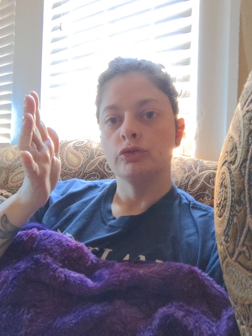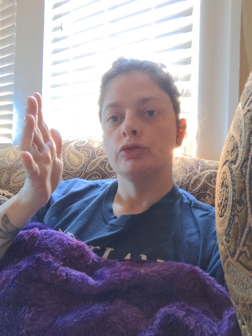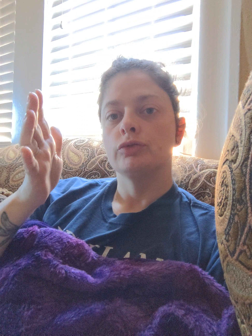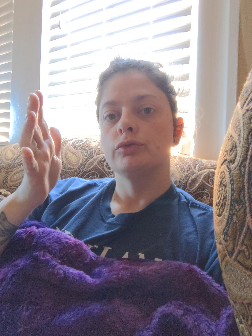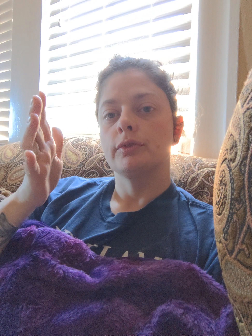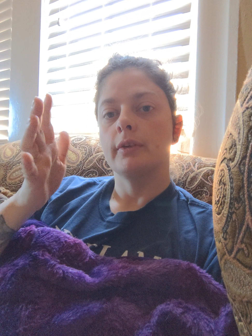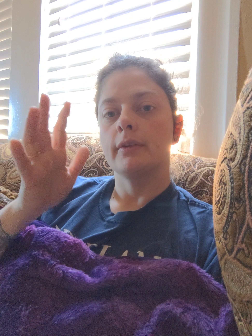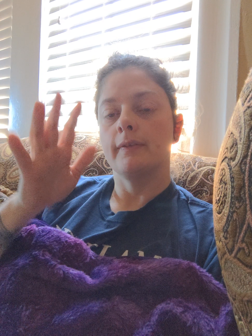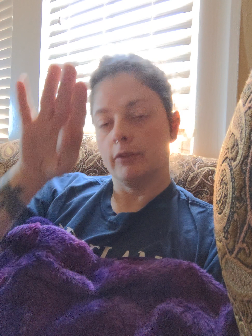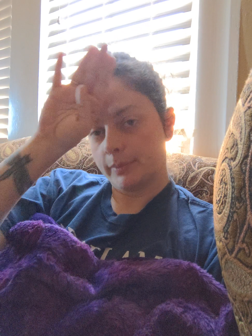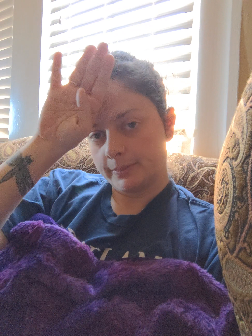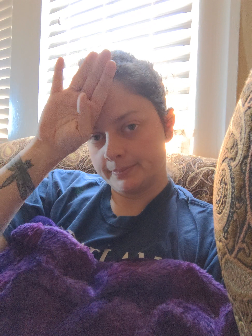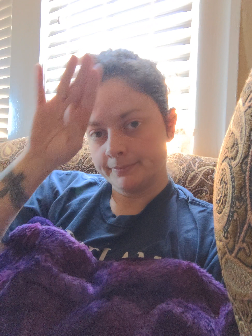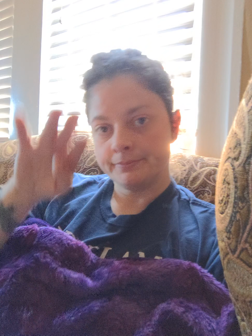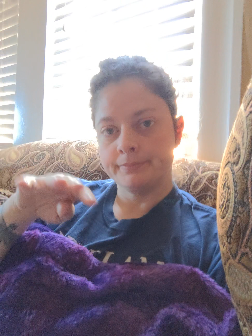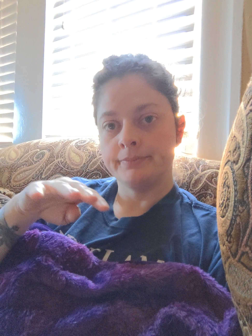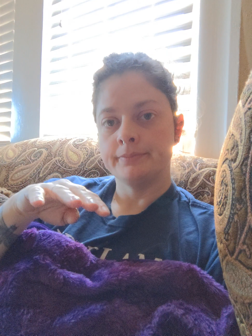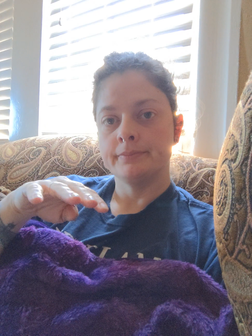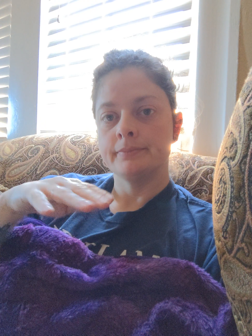fireman